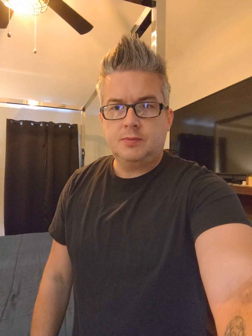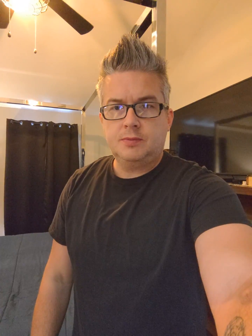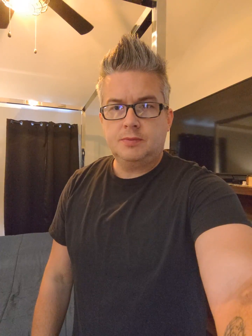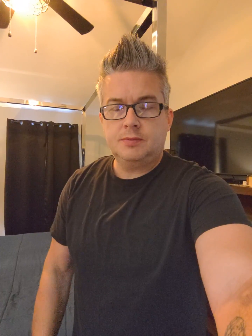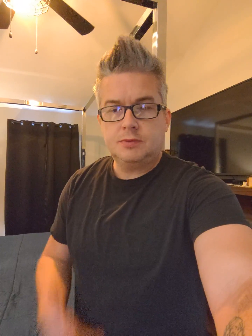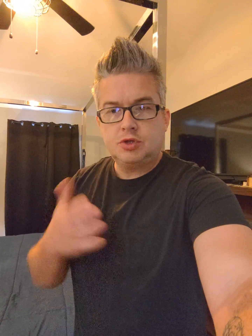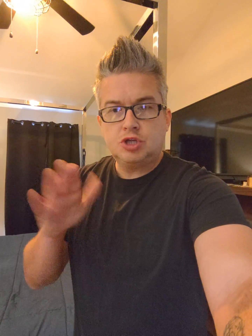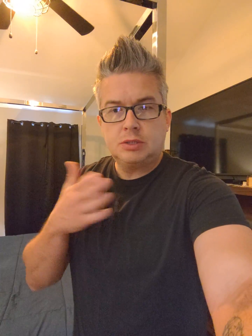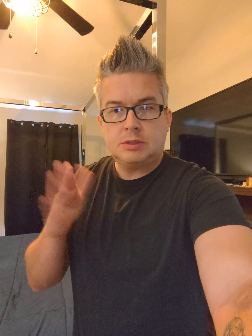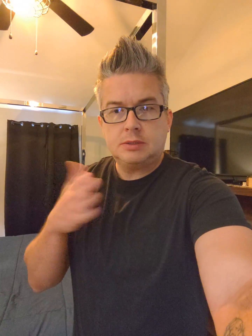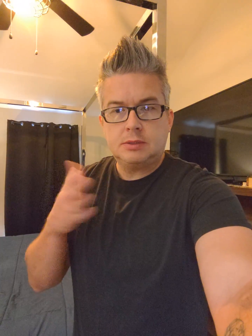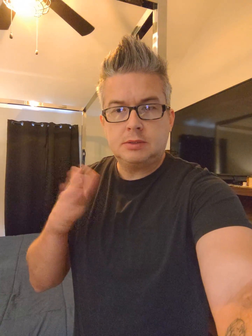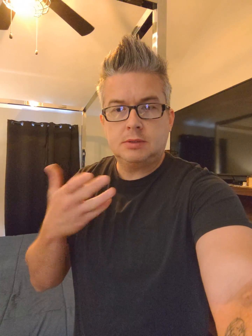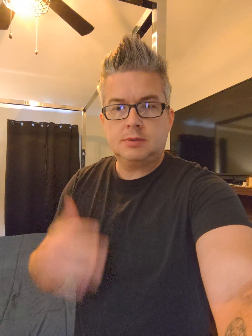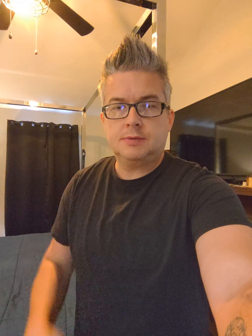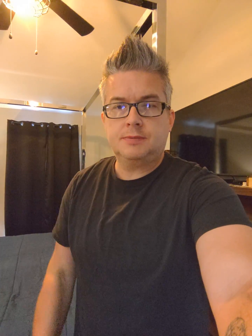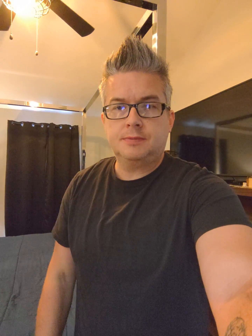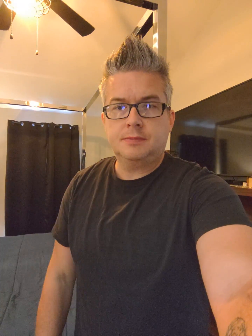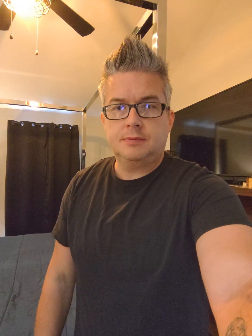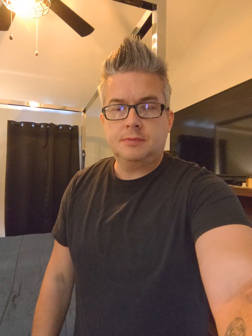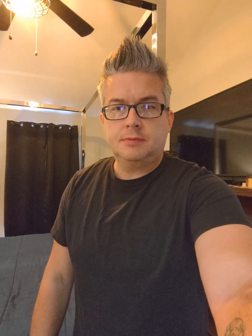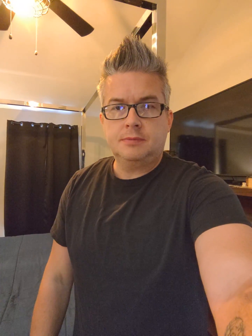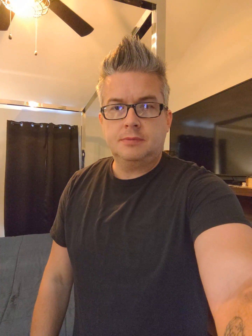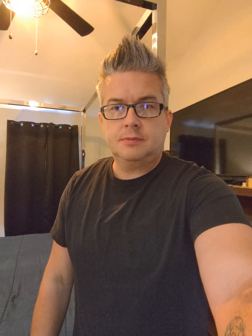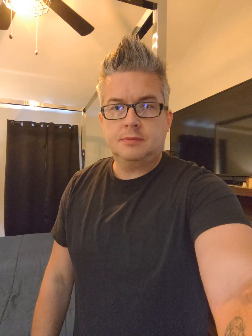share